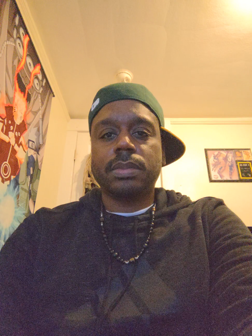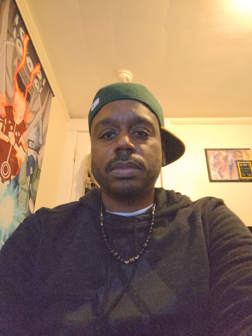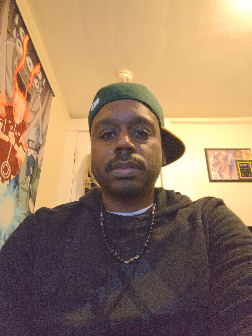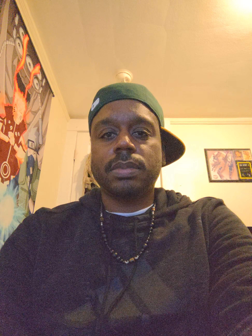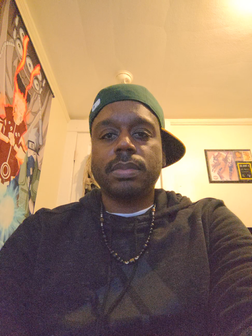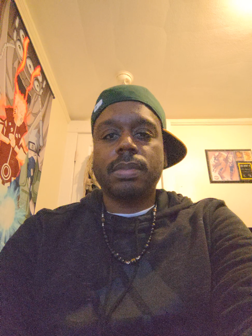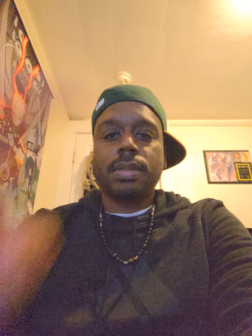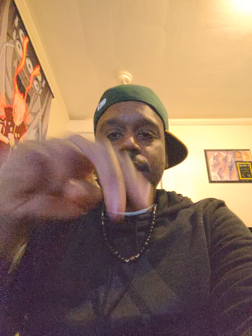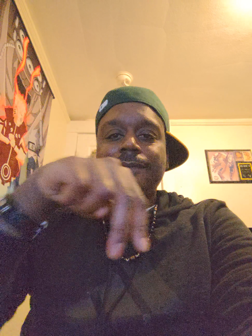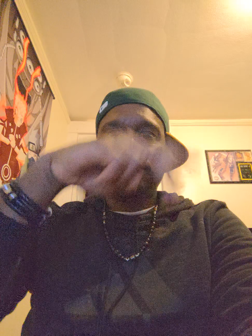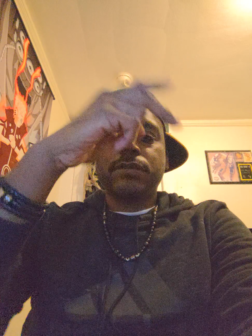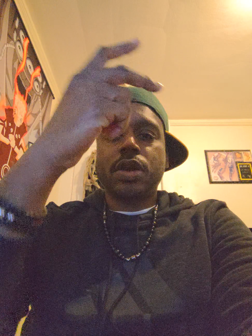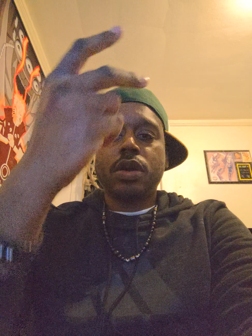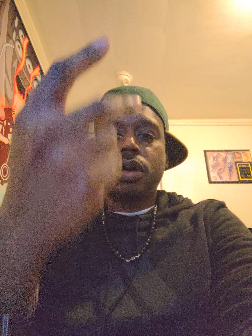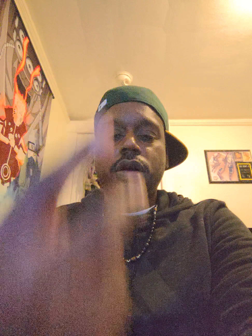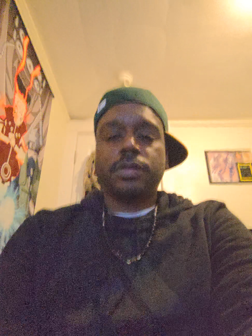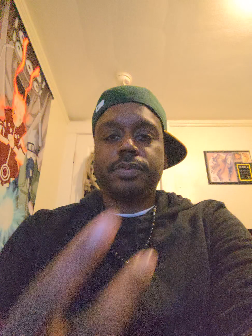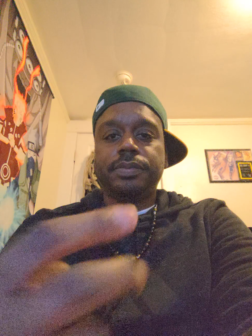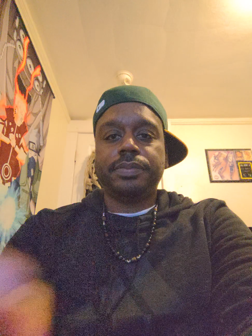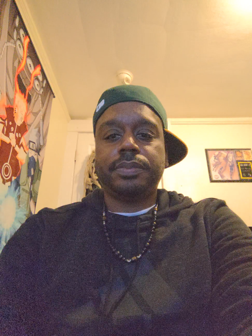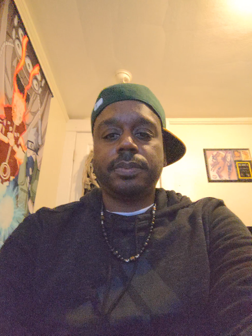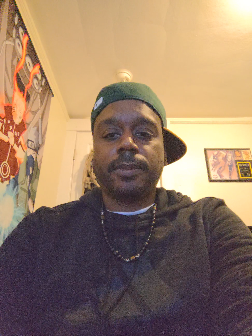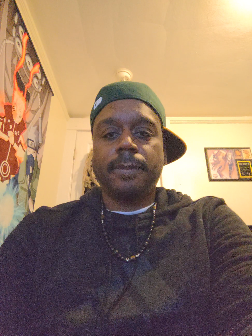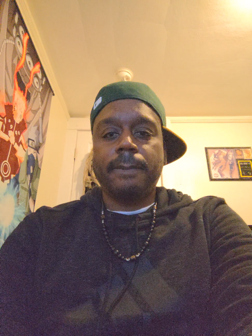fall